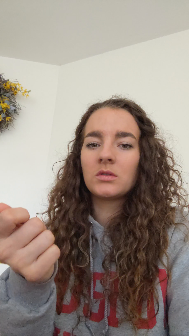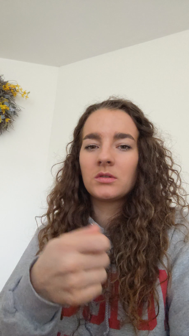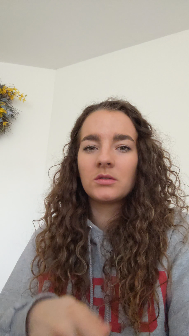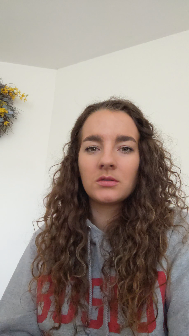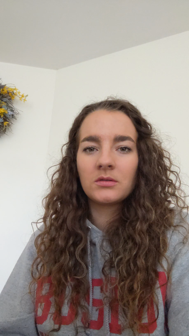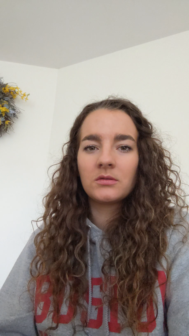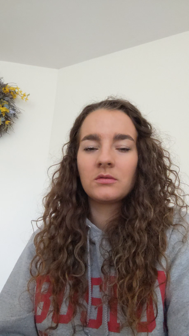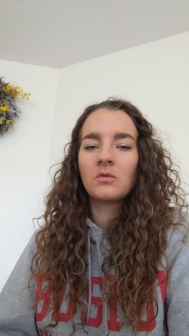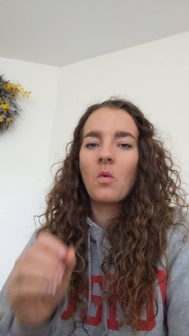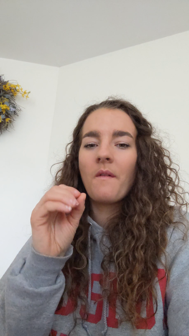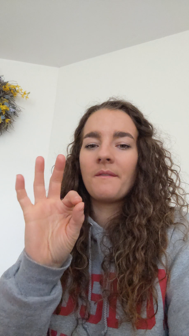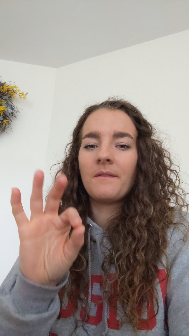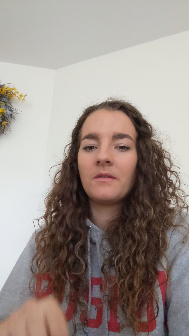of